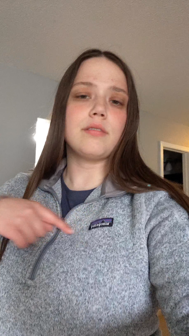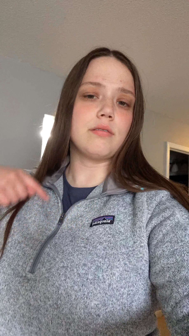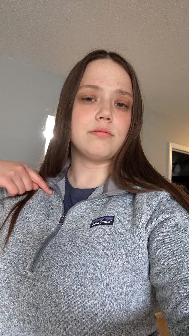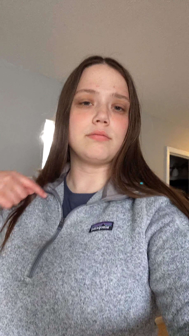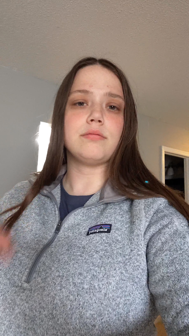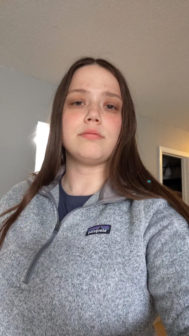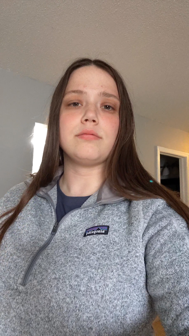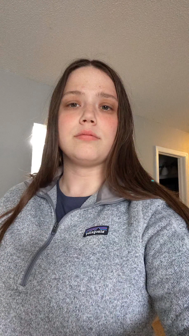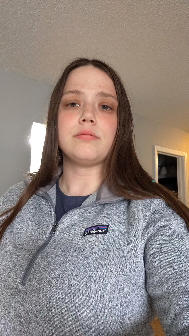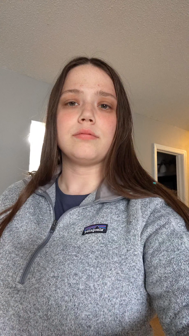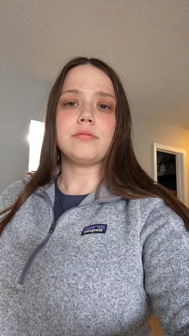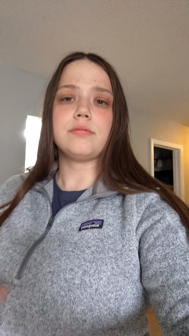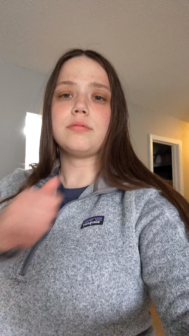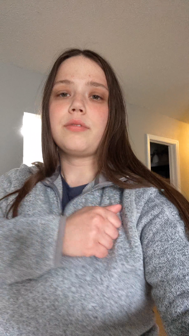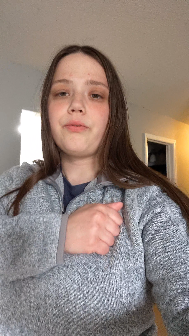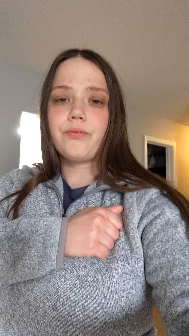love